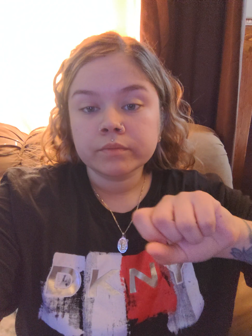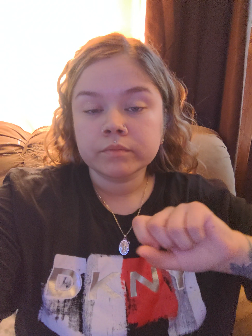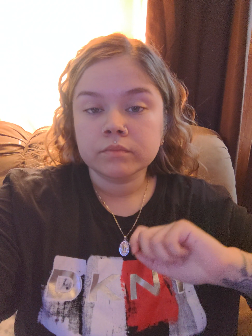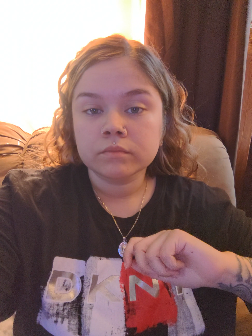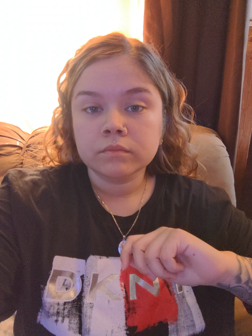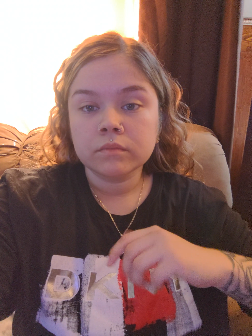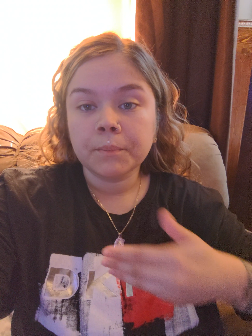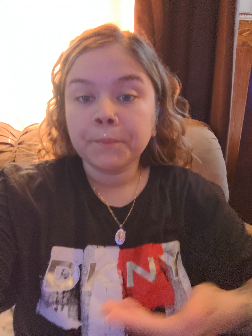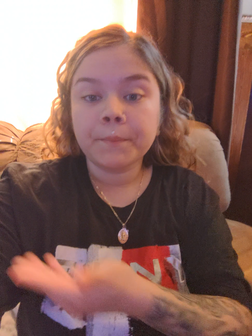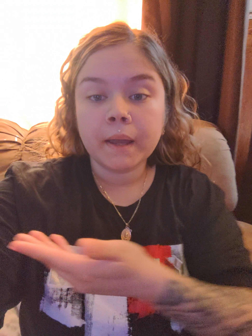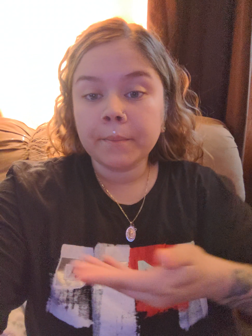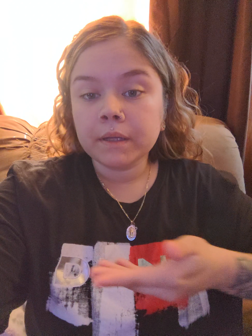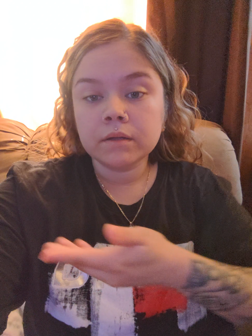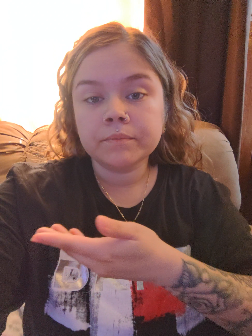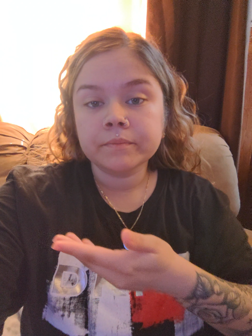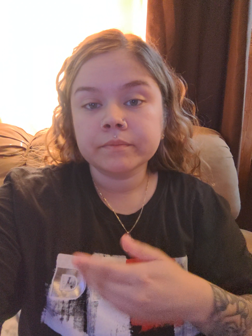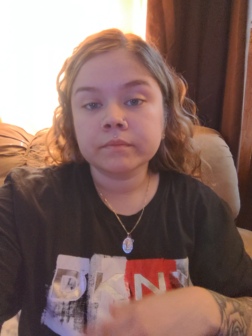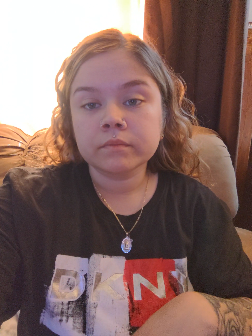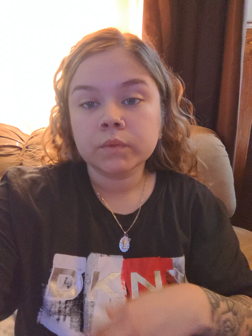baby